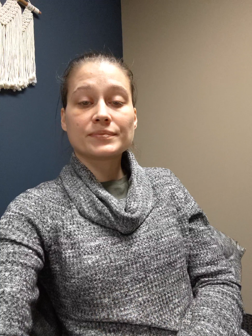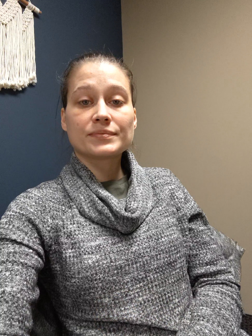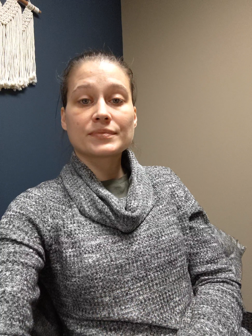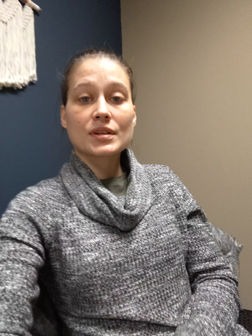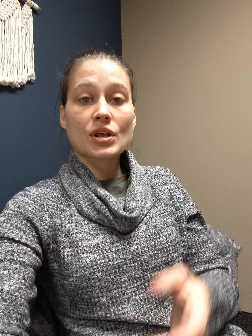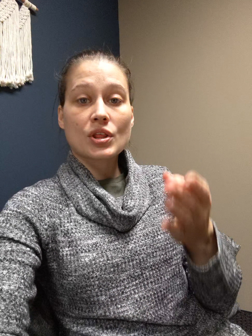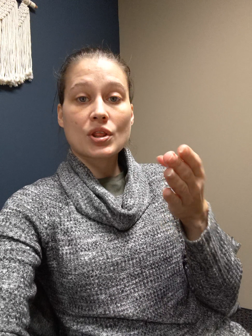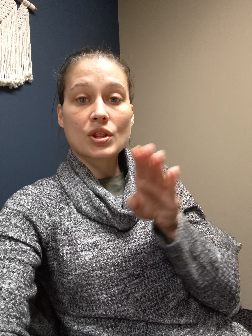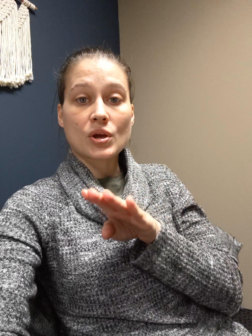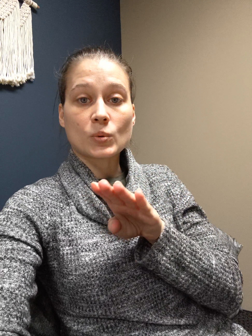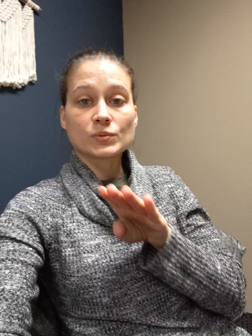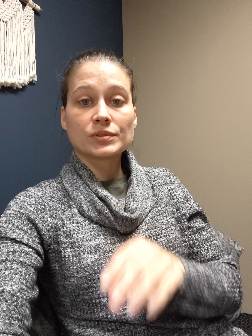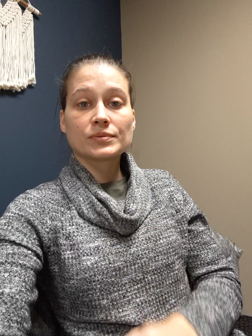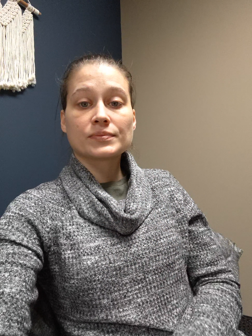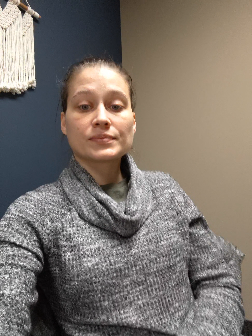close